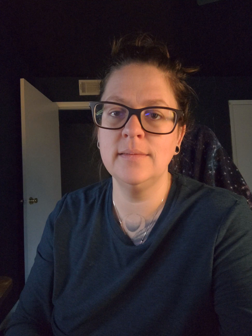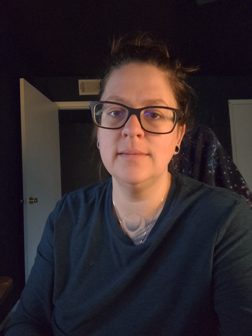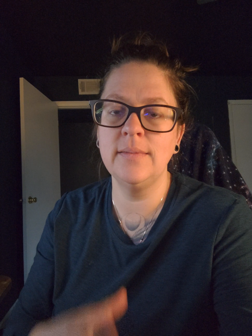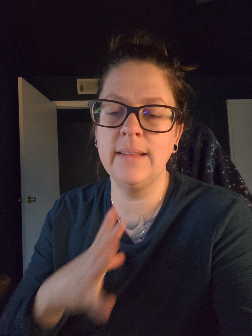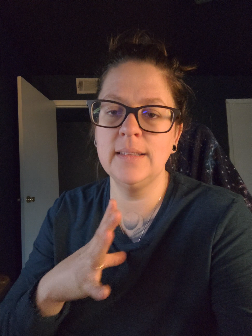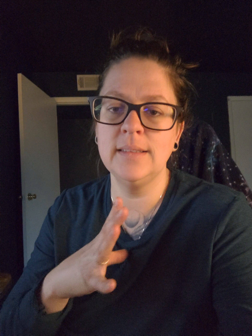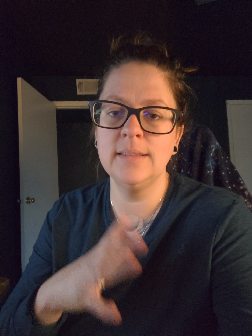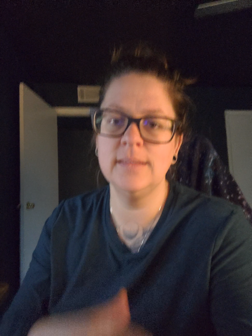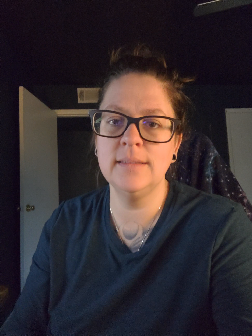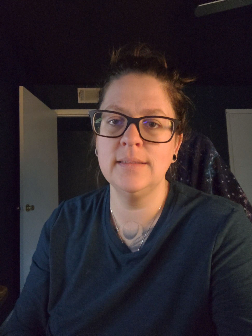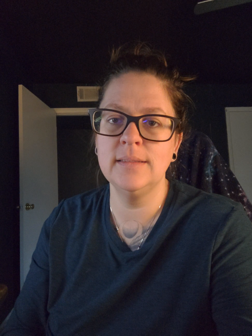fine